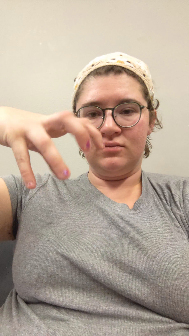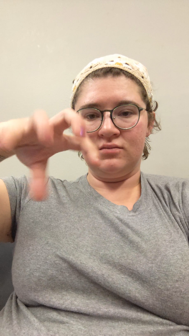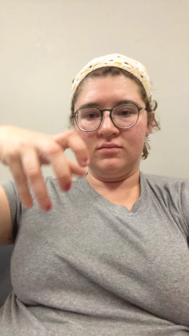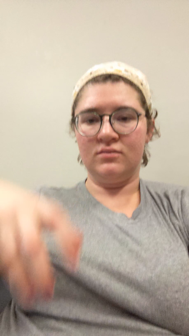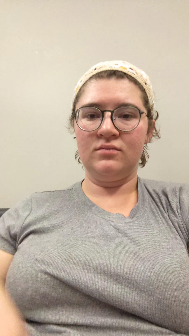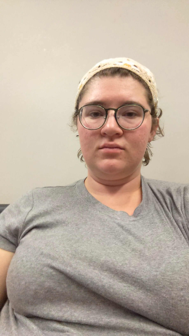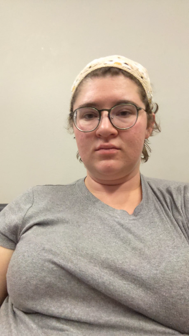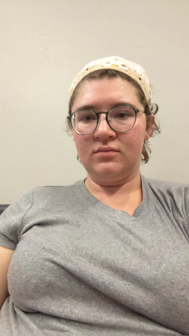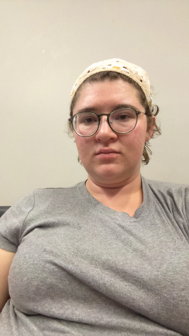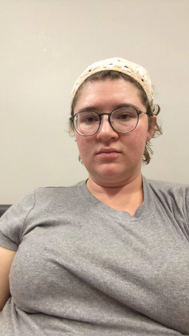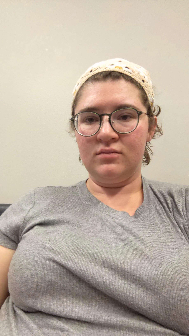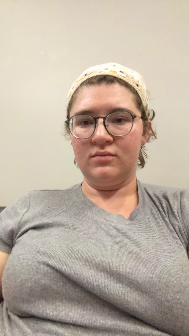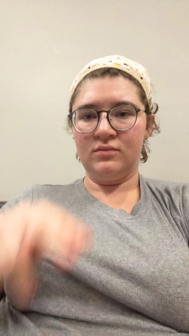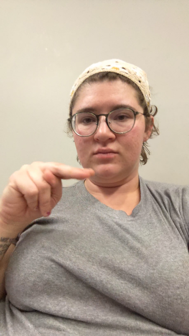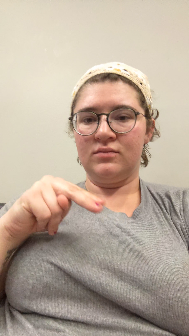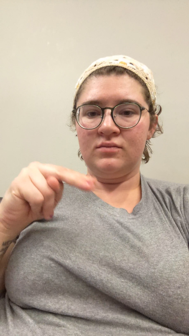nurse